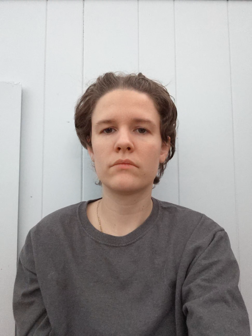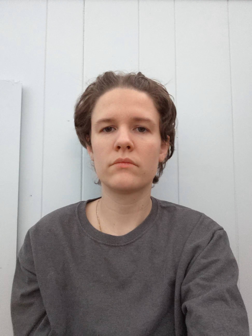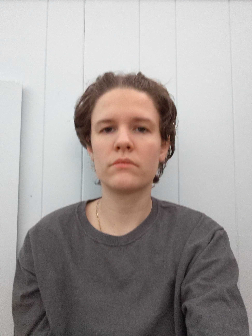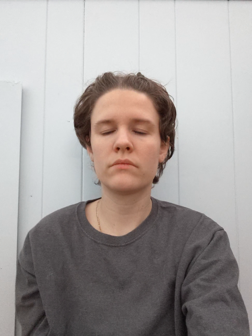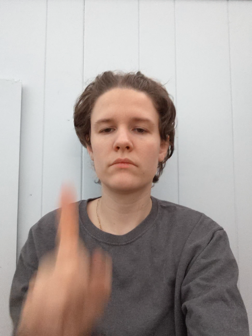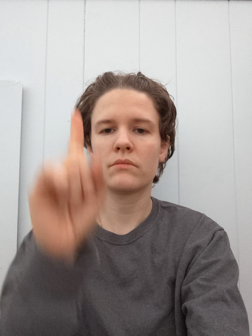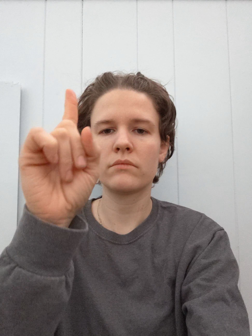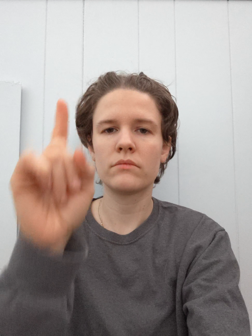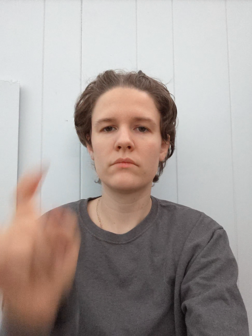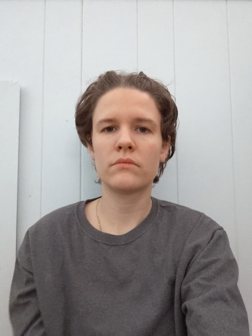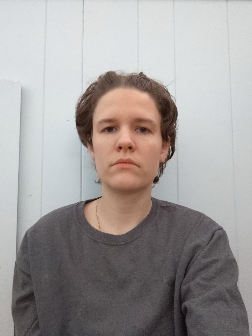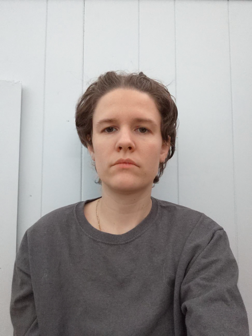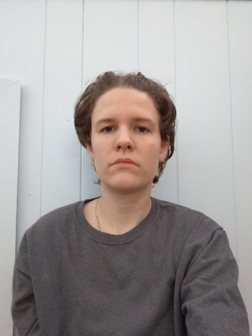up